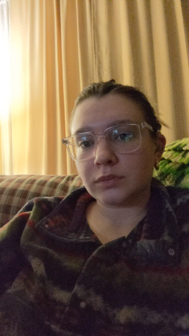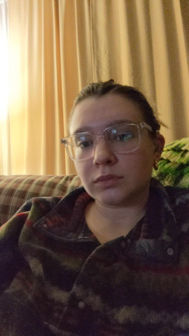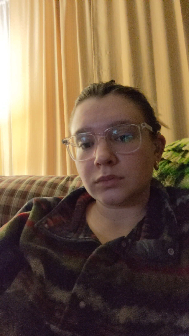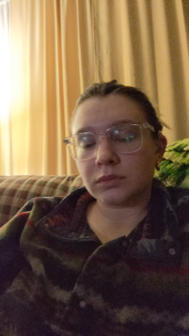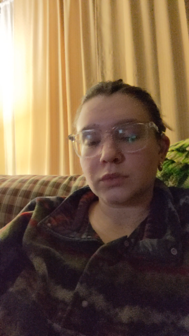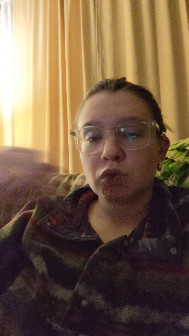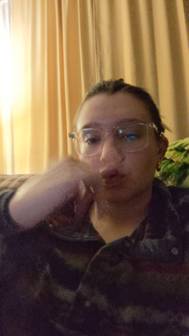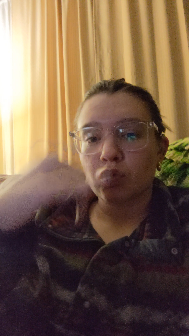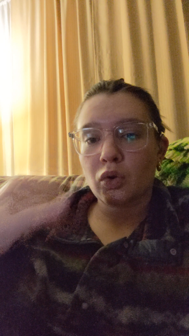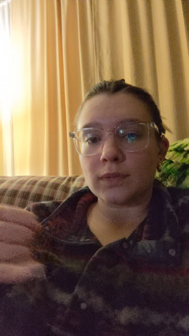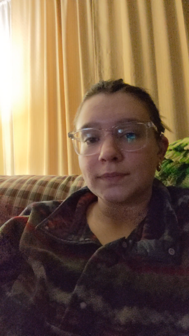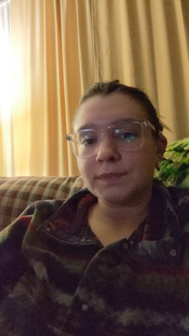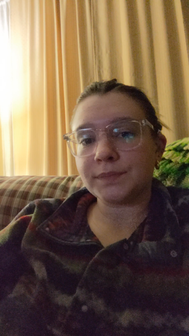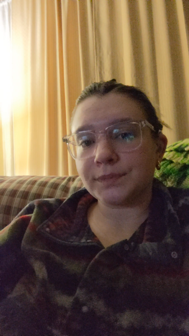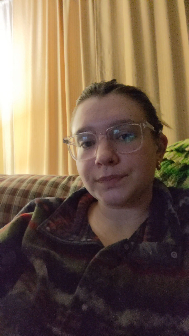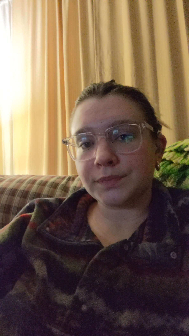draw